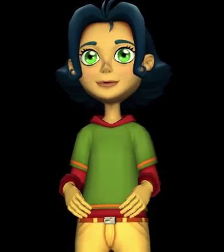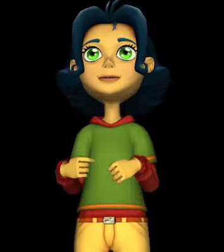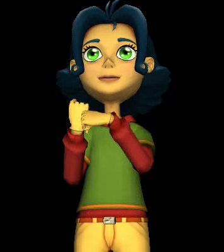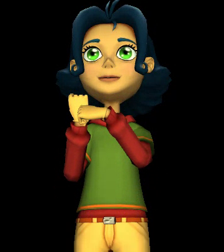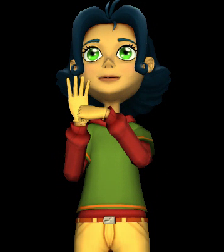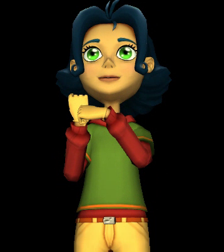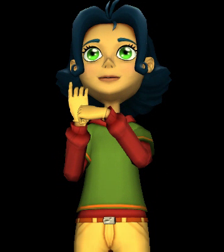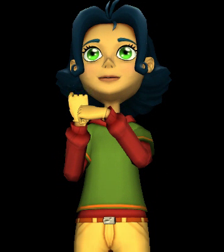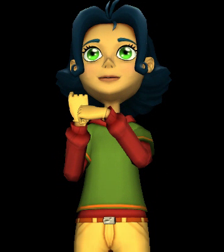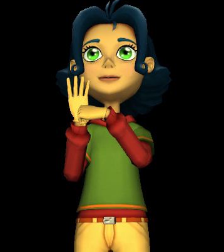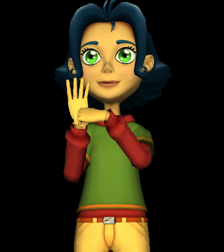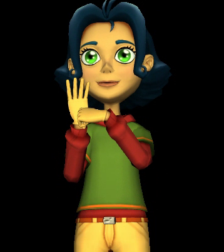إشارة